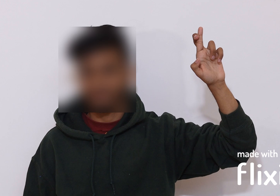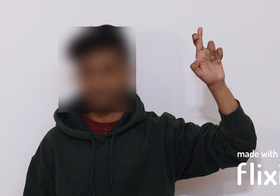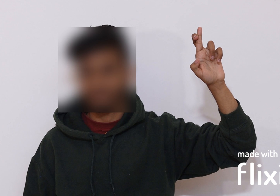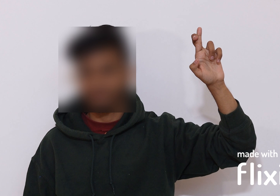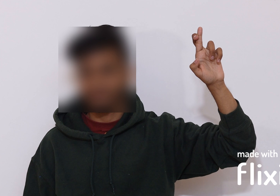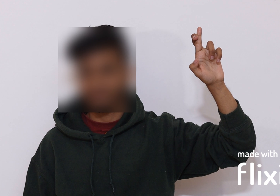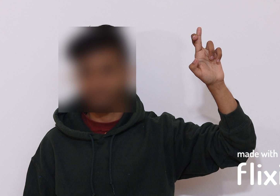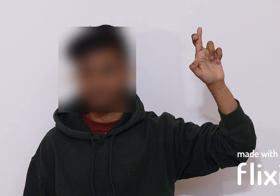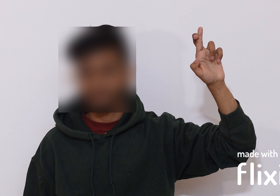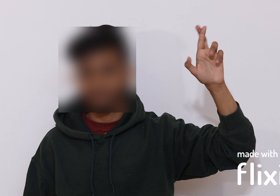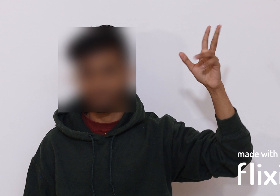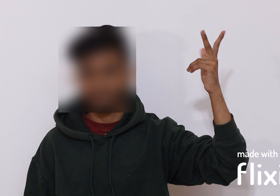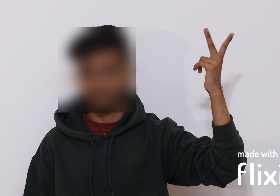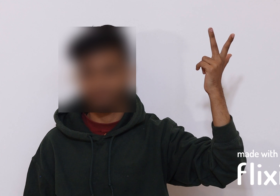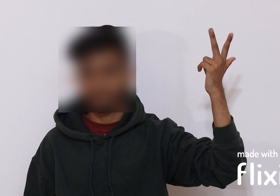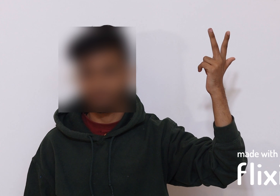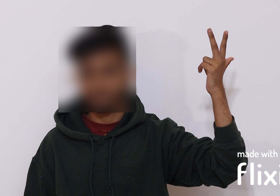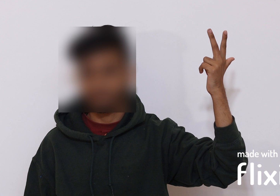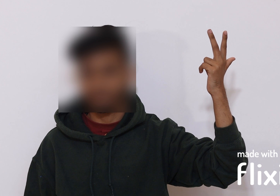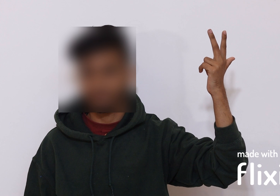ڑ